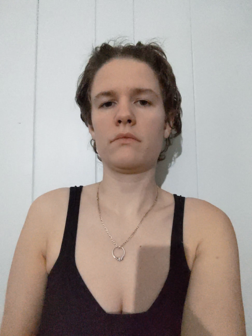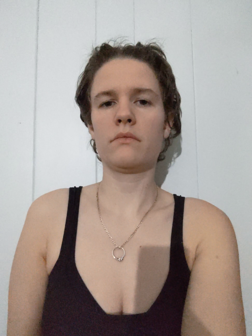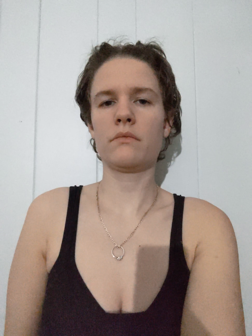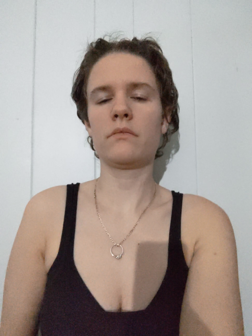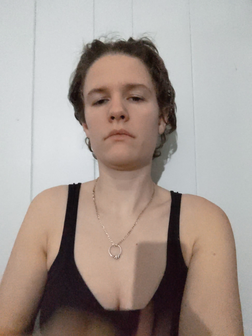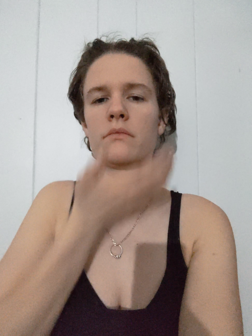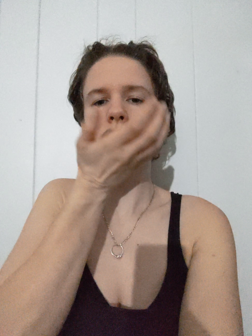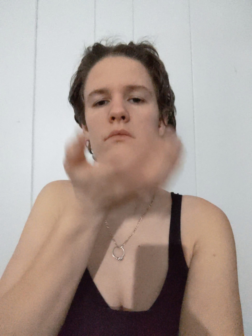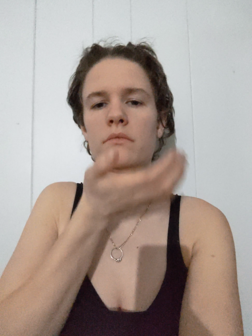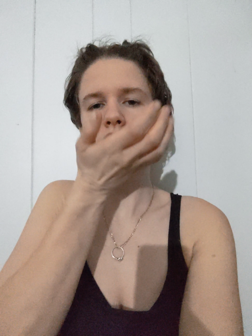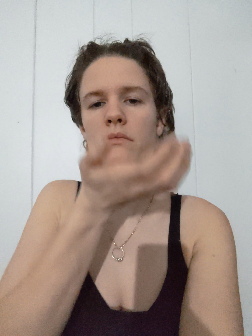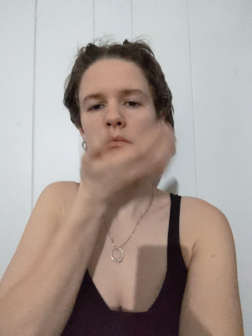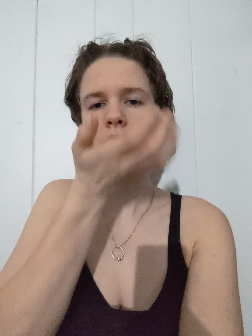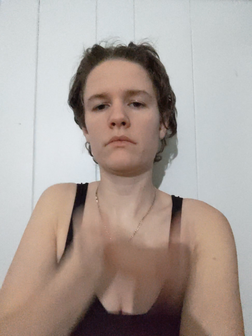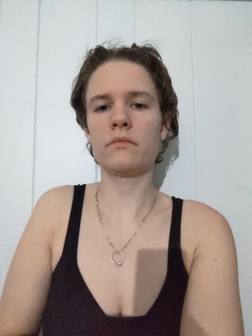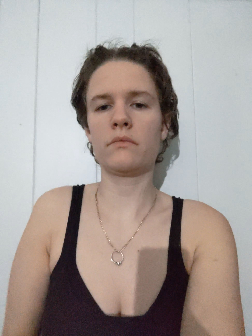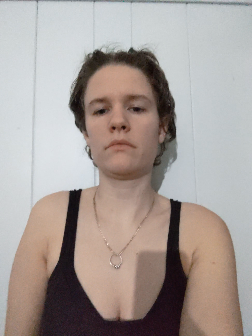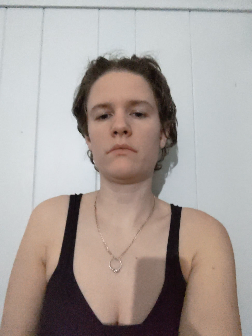grass